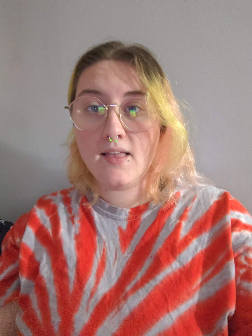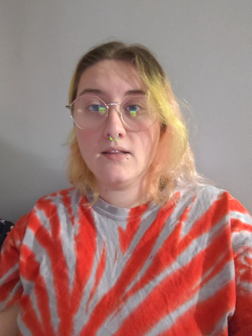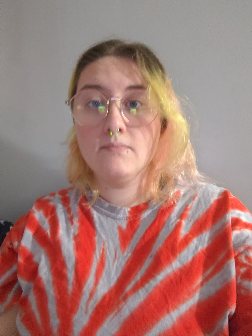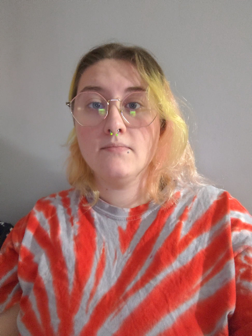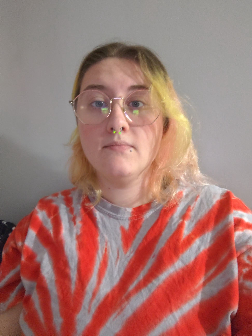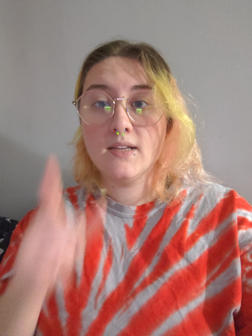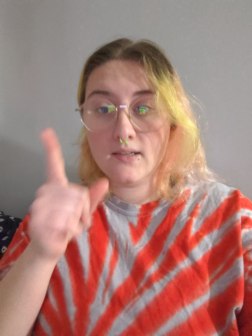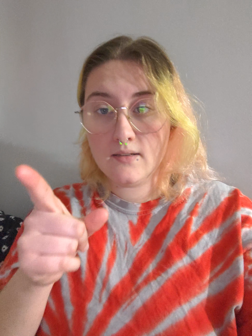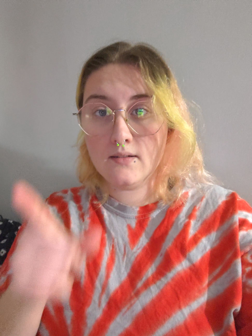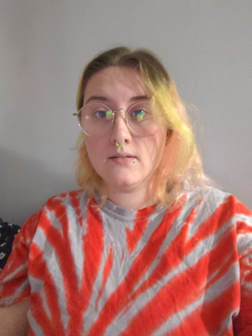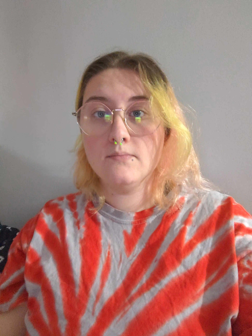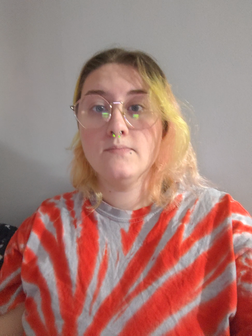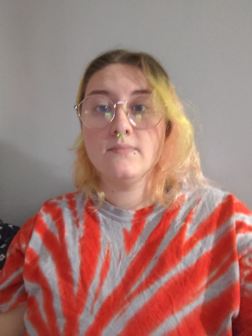he/she/it